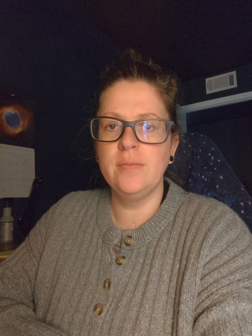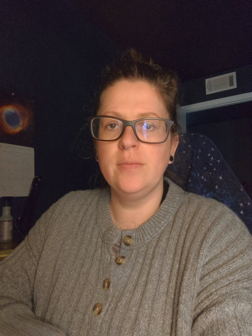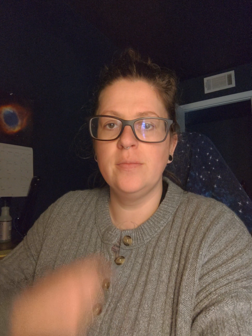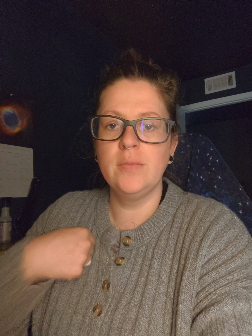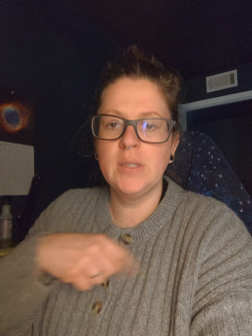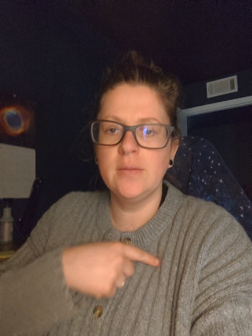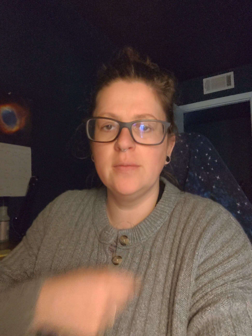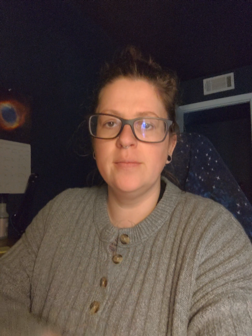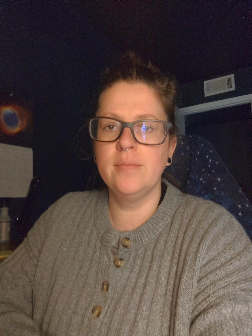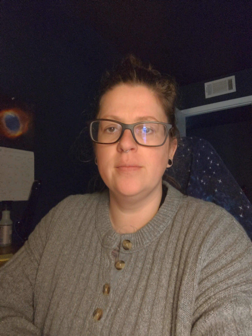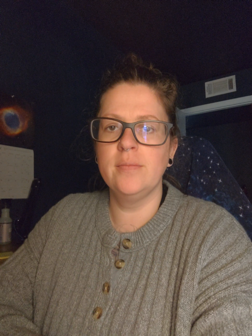we